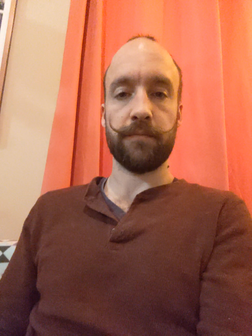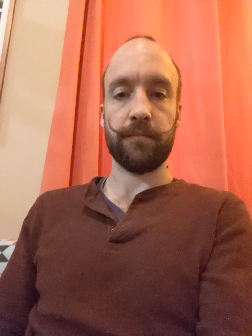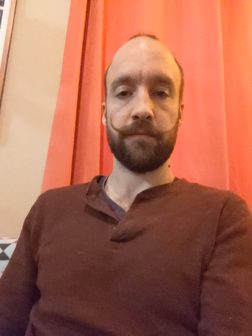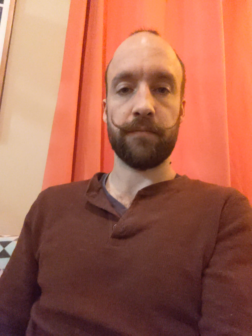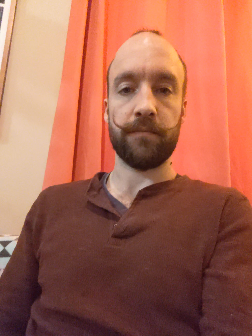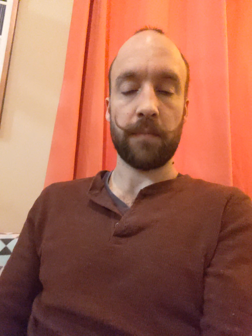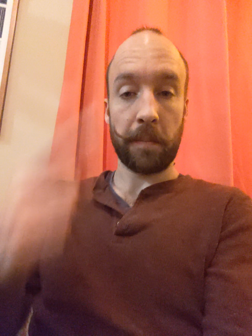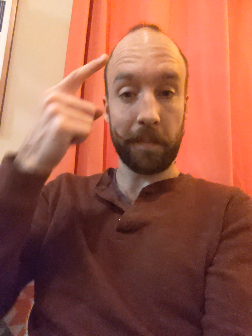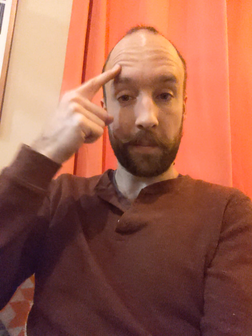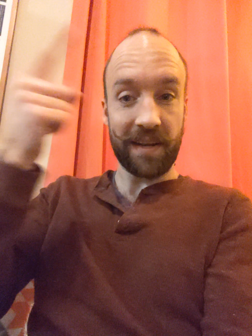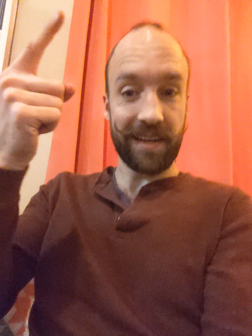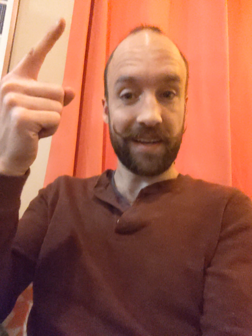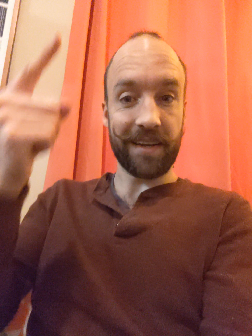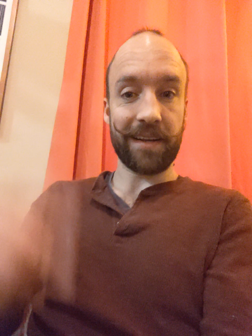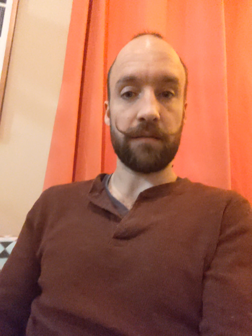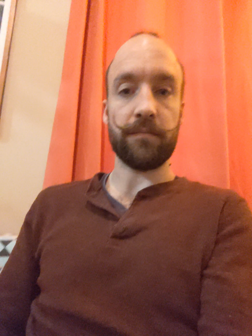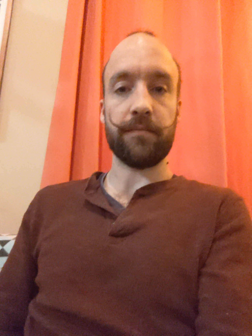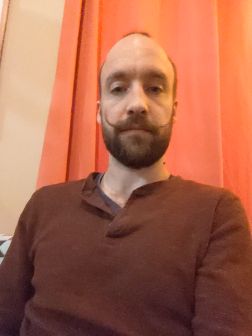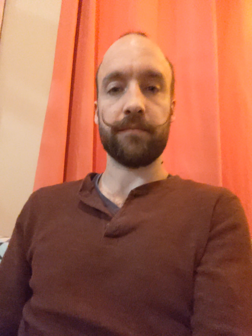penny